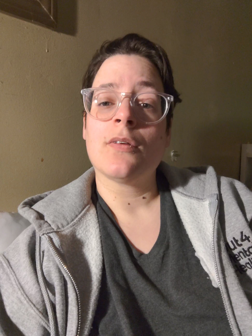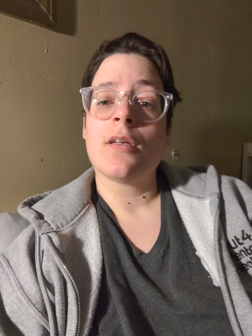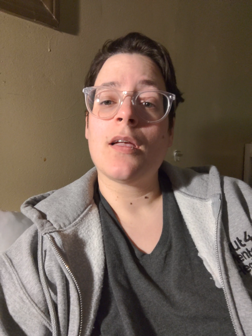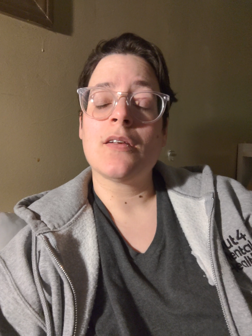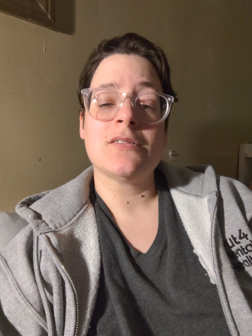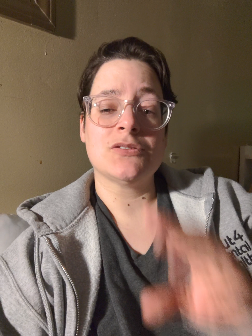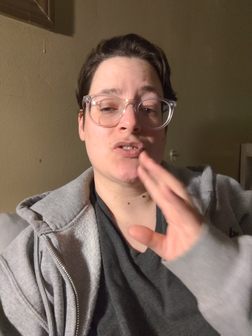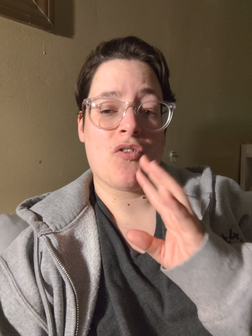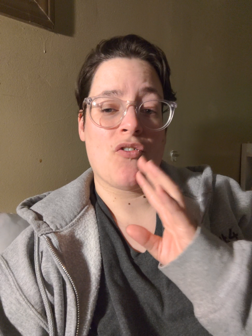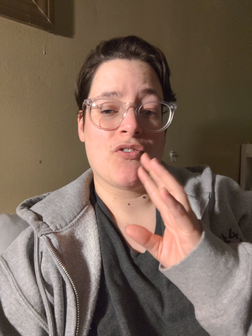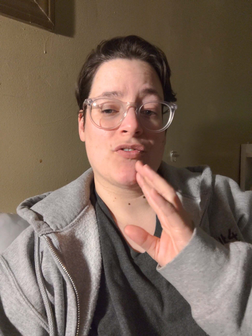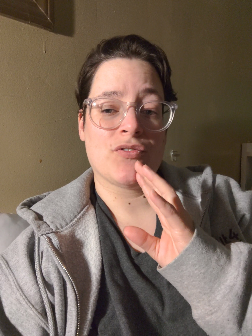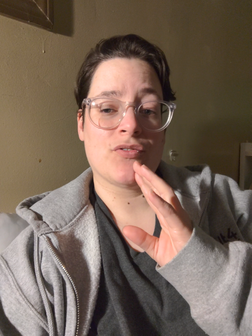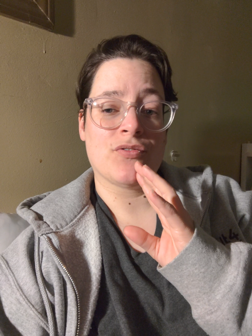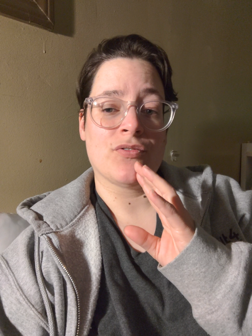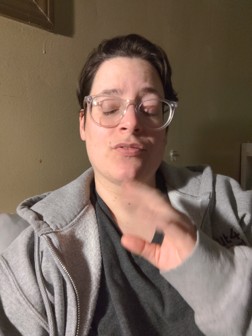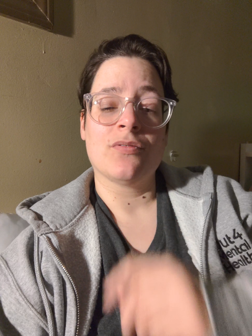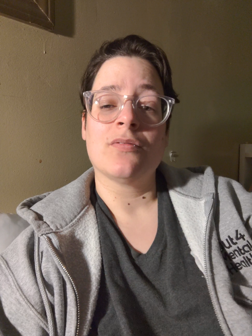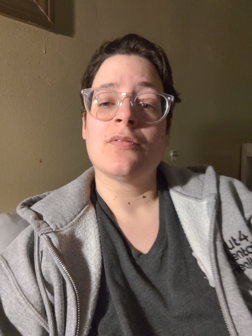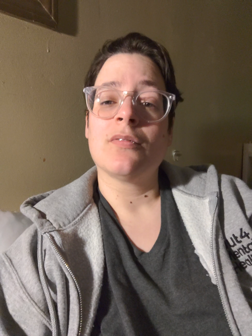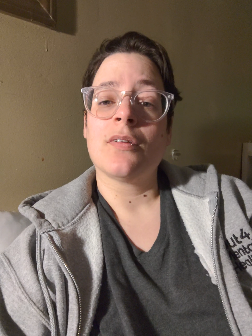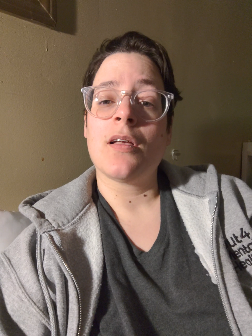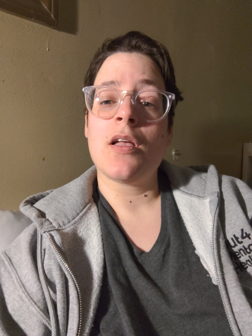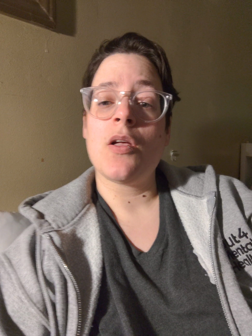talk